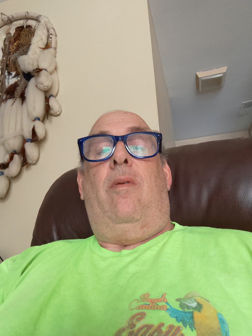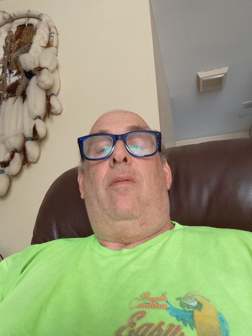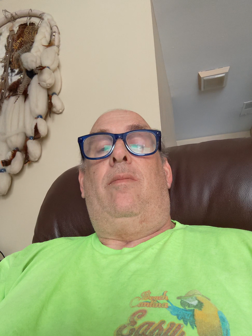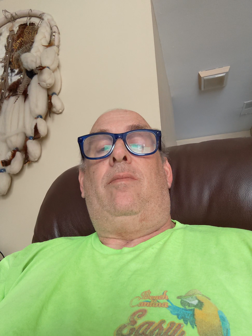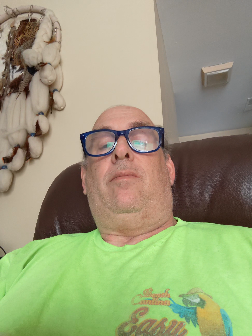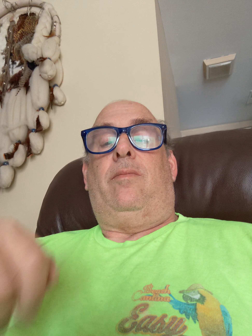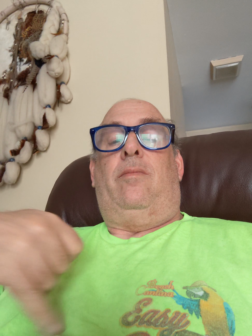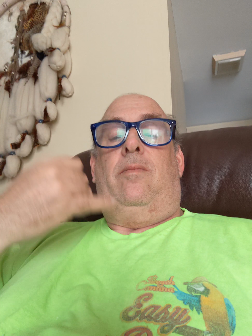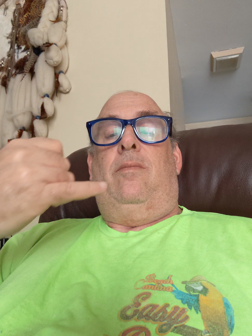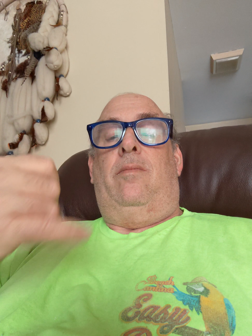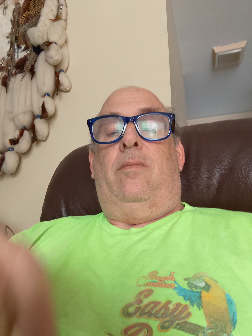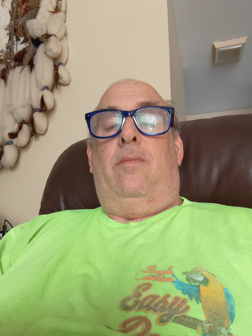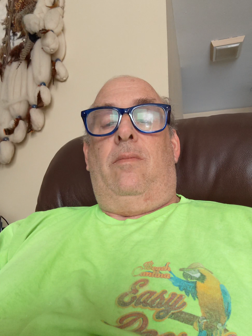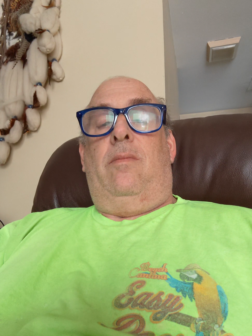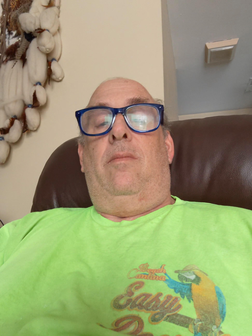jacket